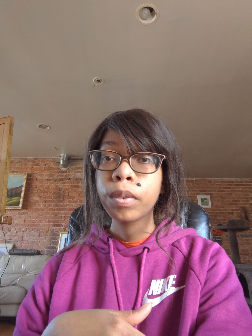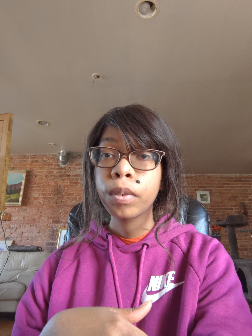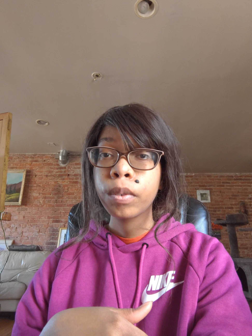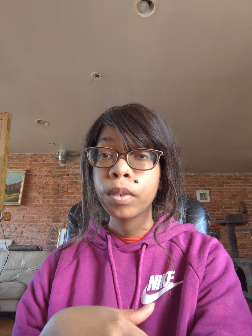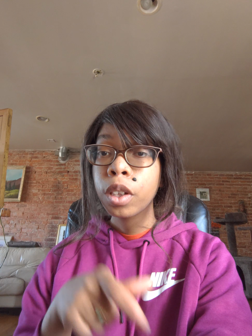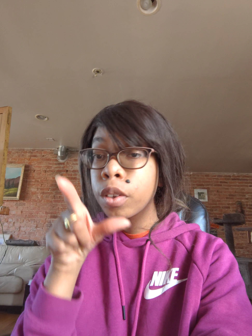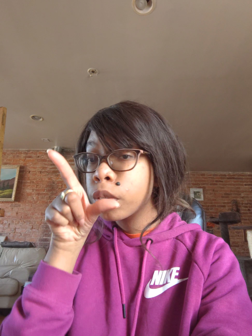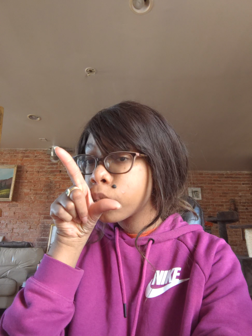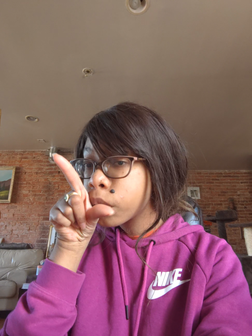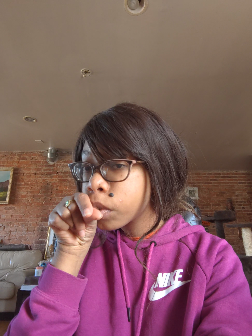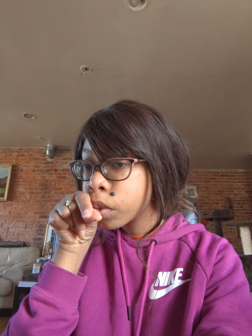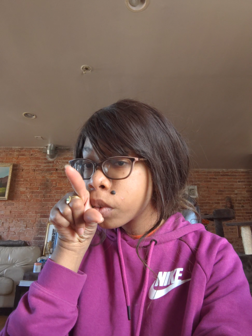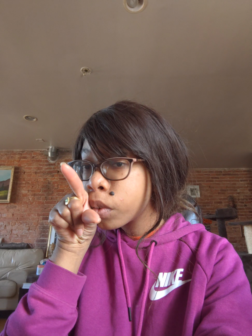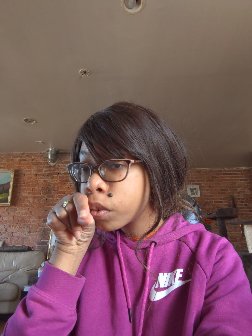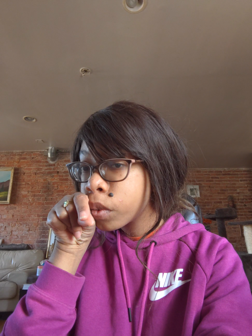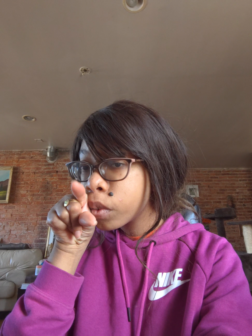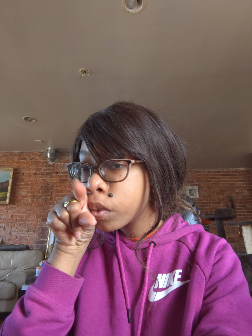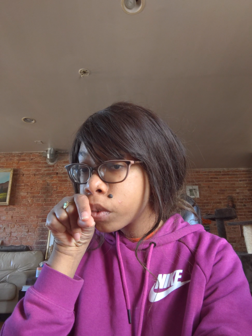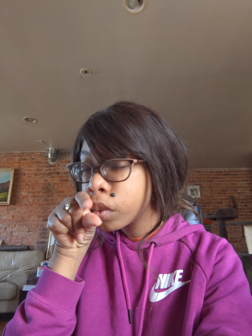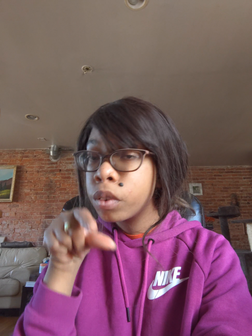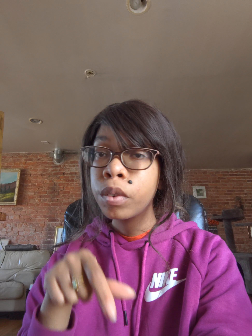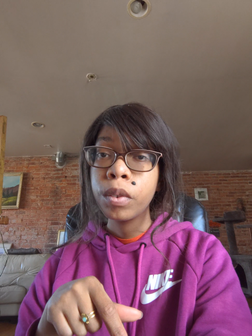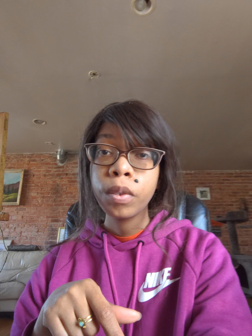bird